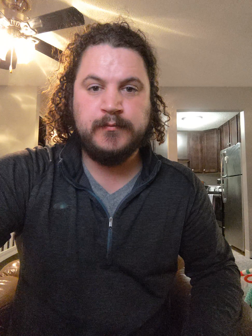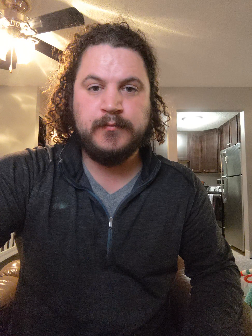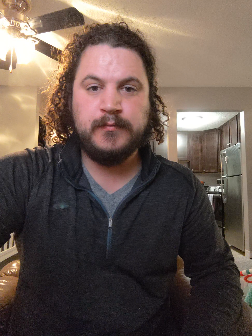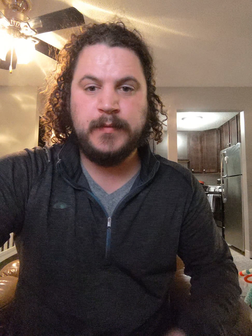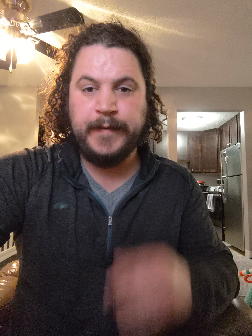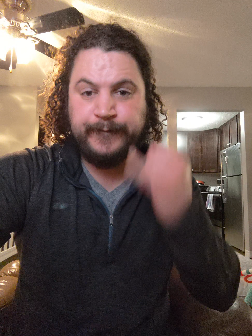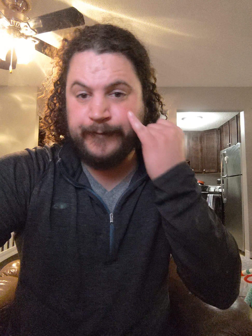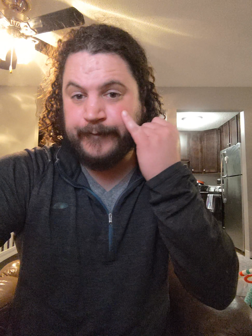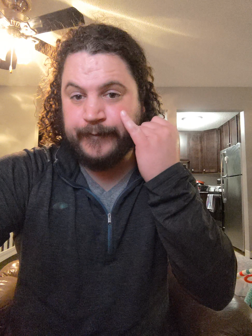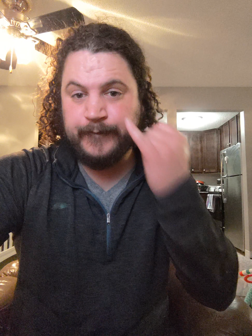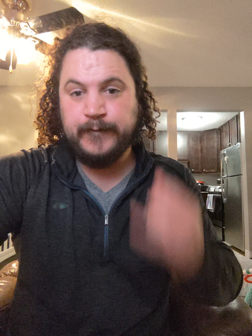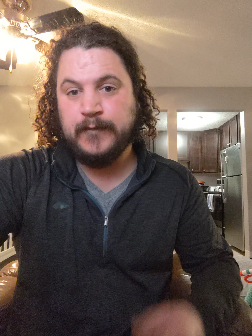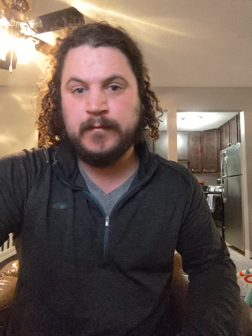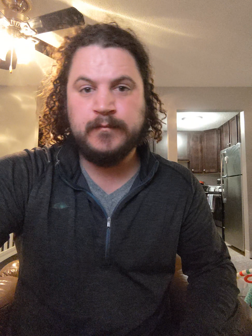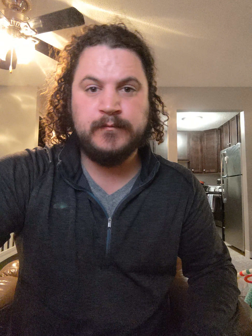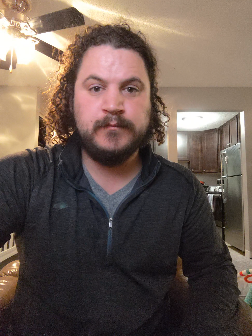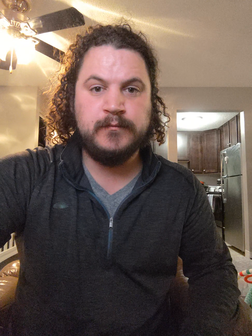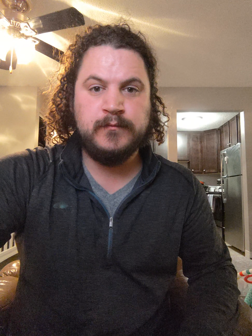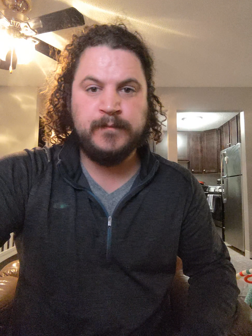if